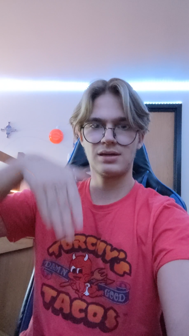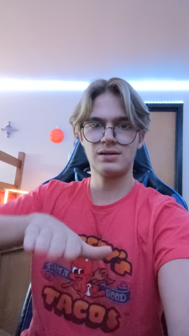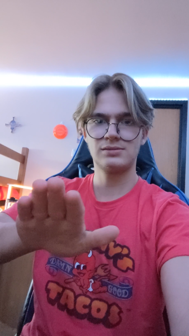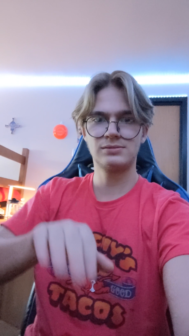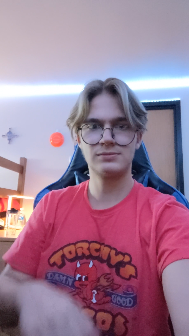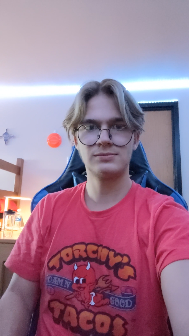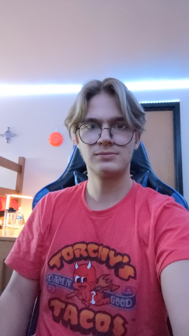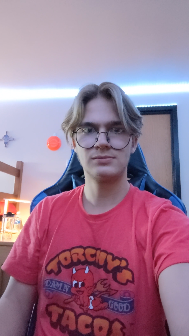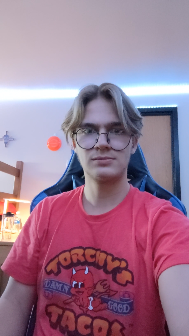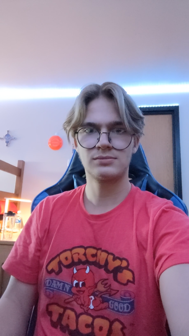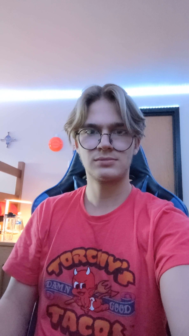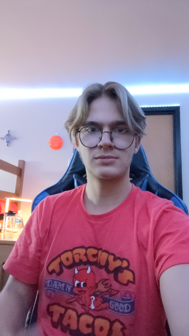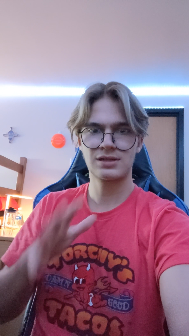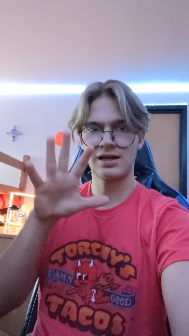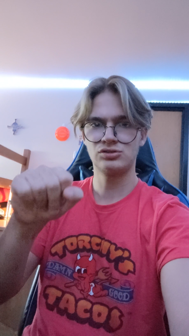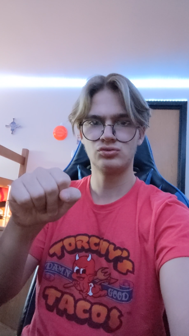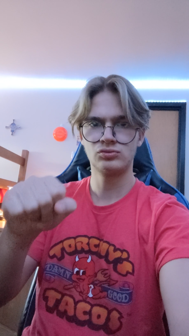catch